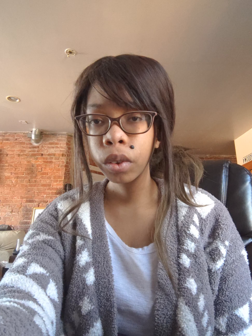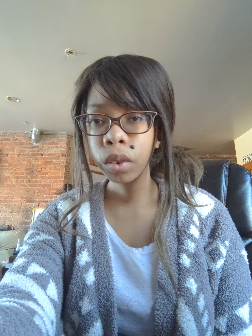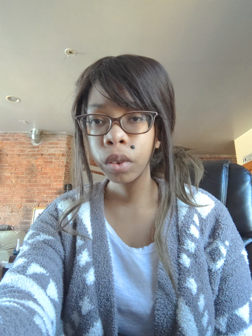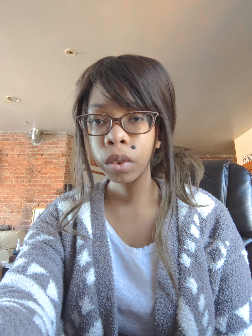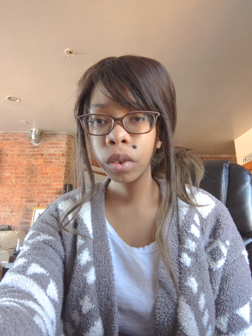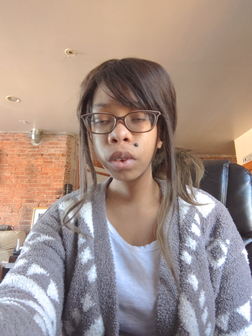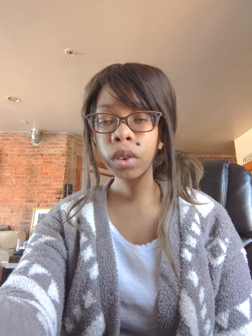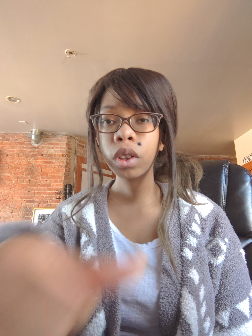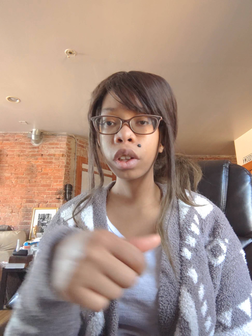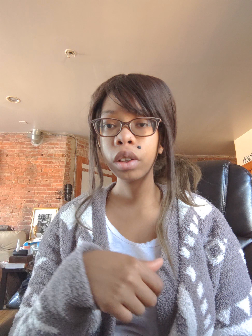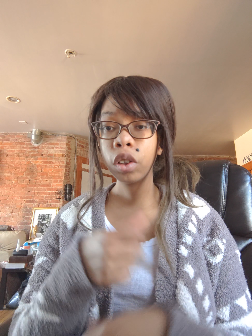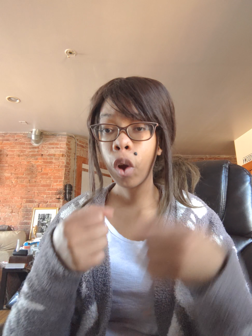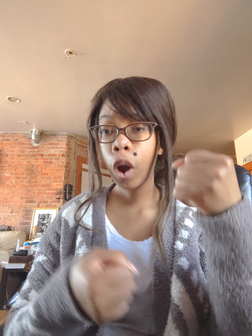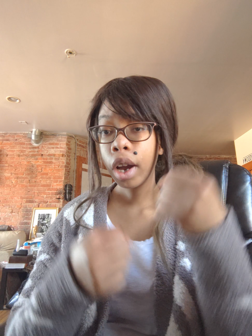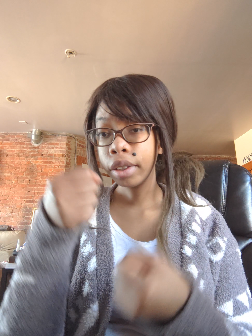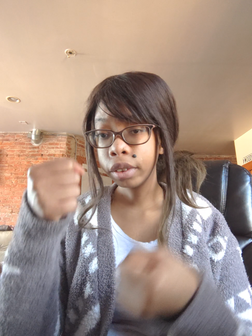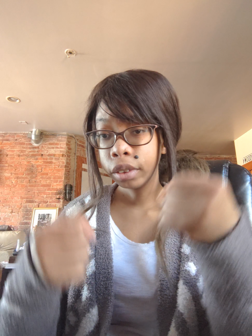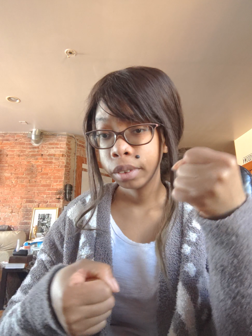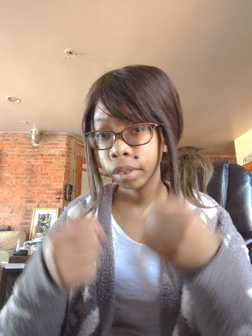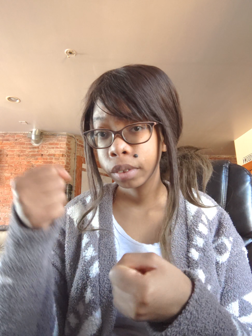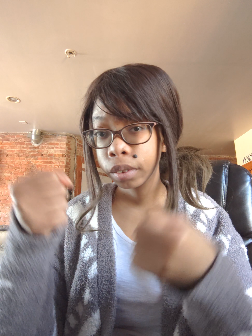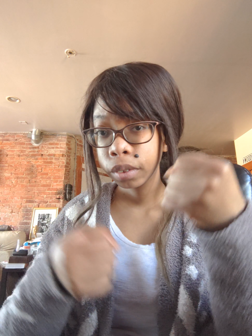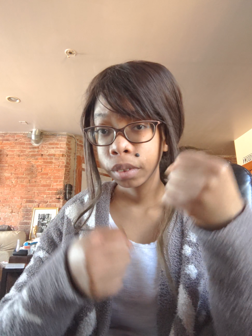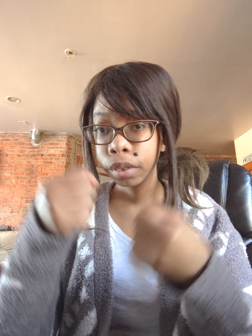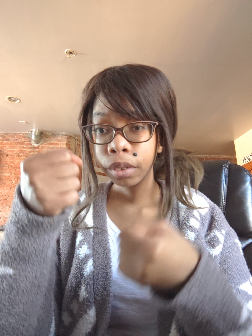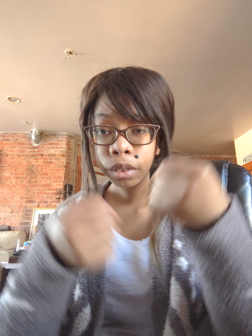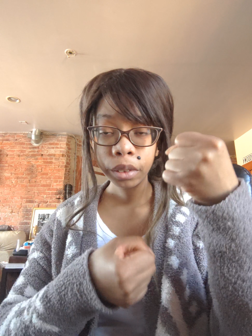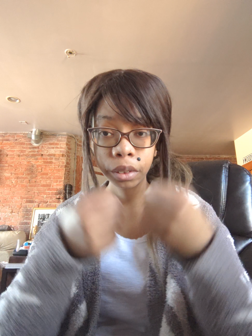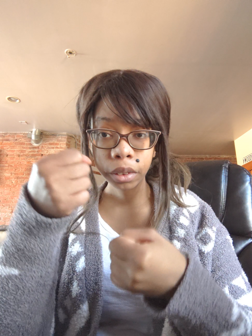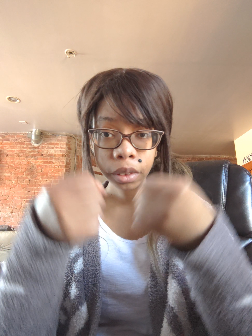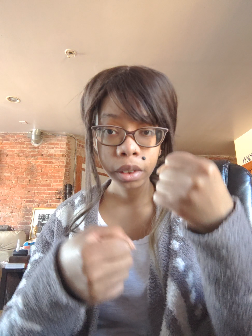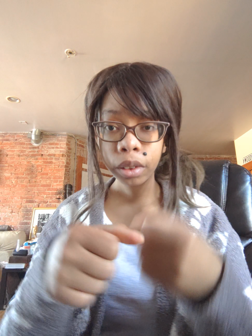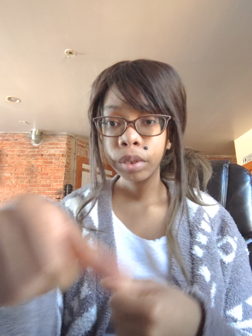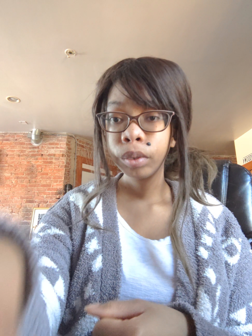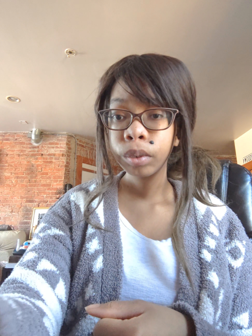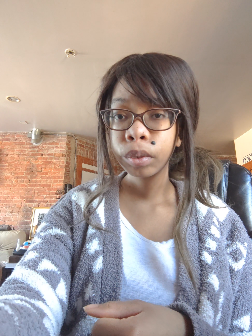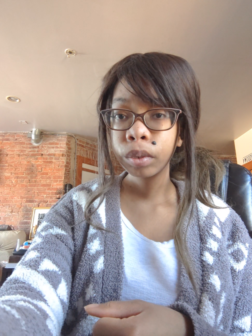car